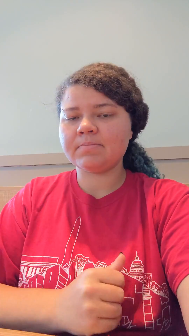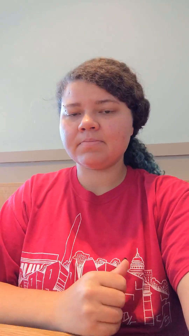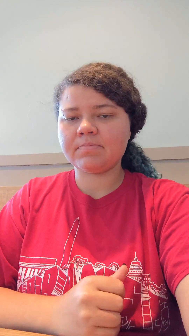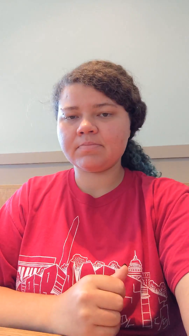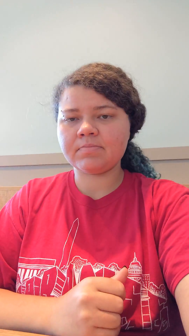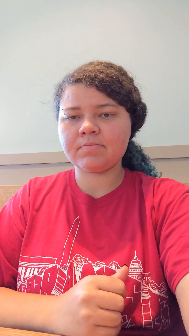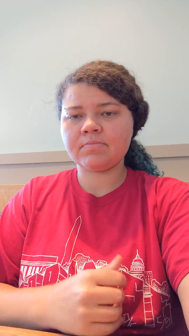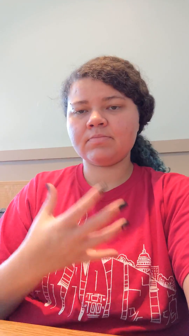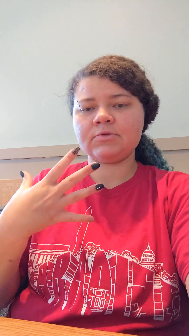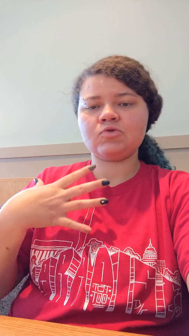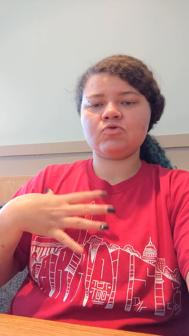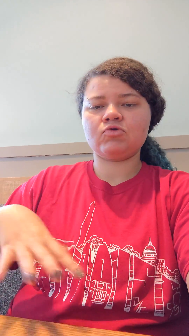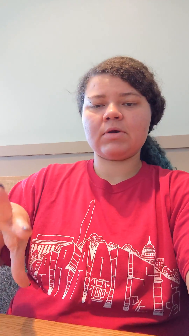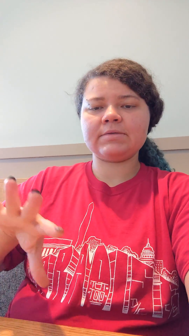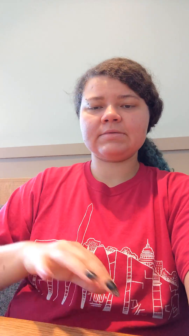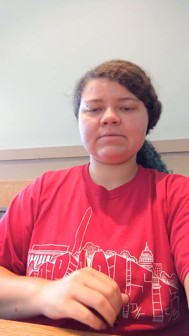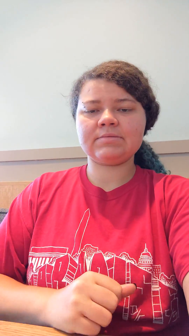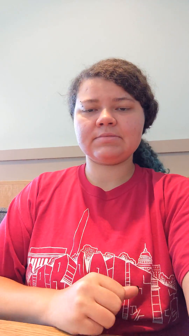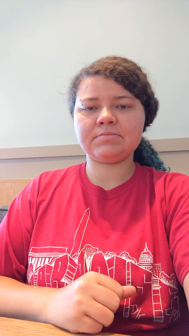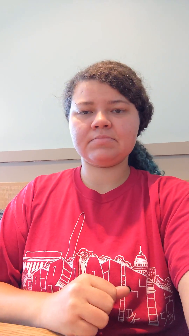dress